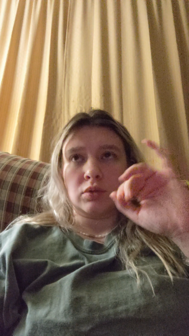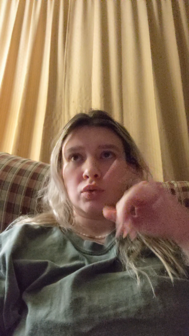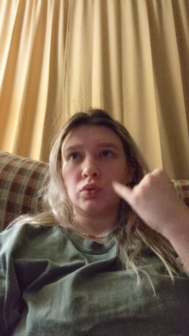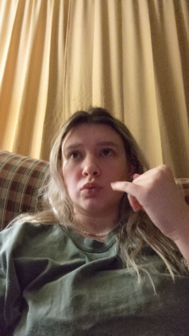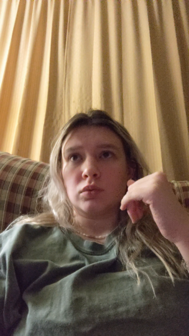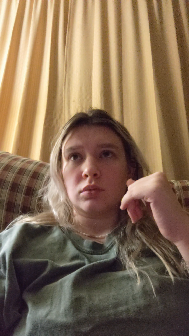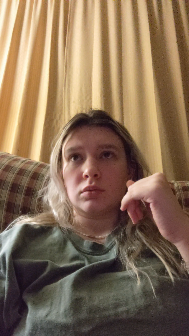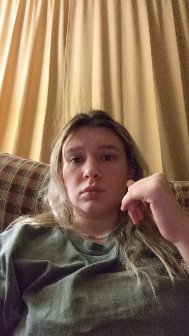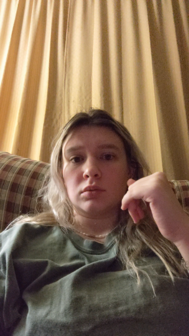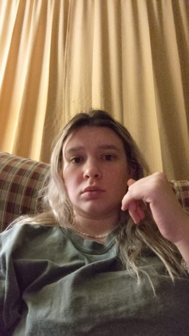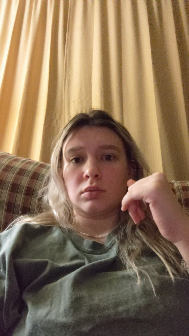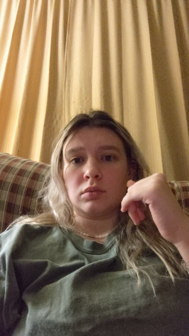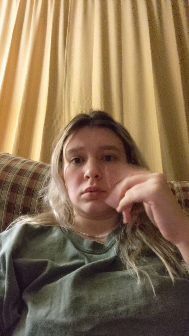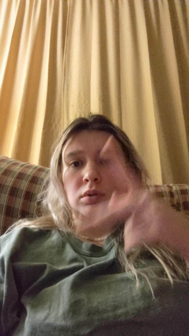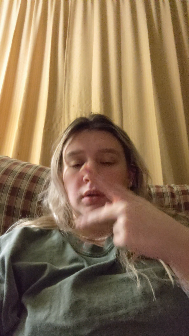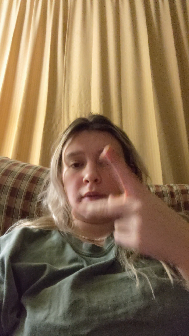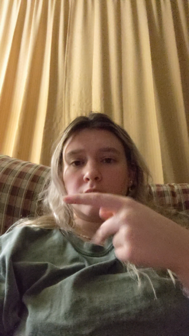careful